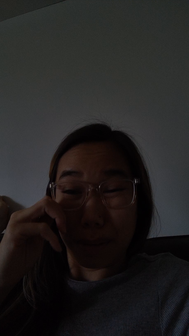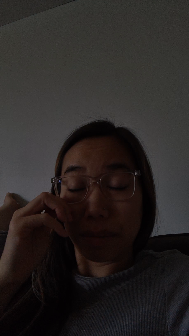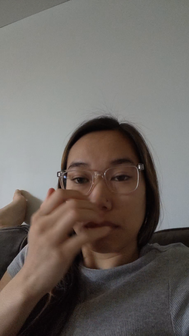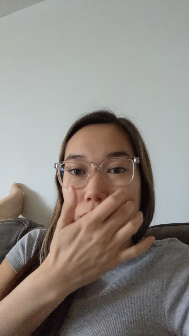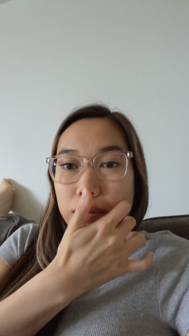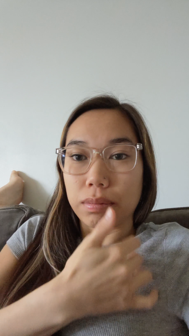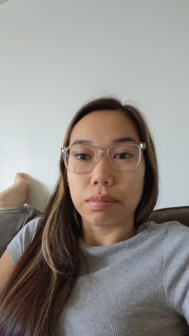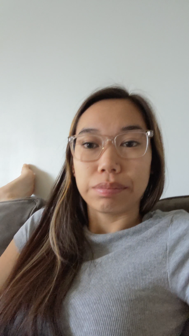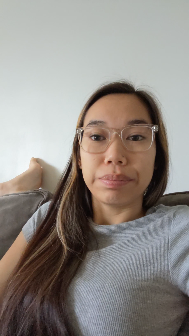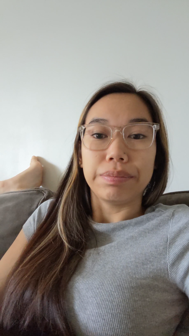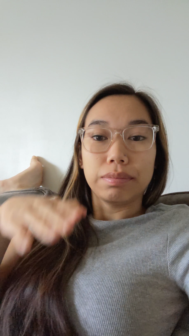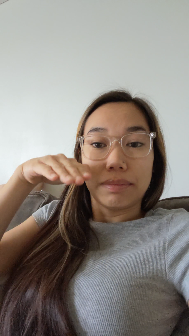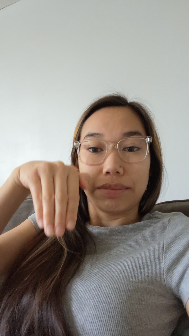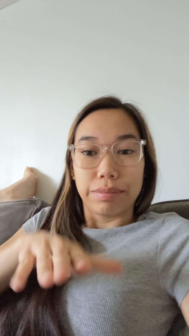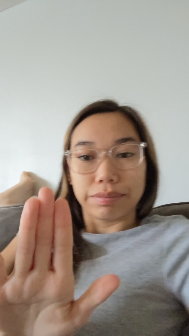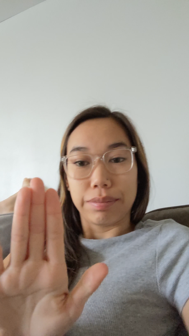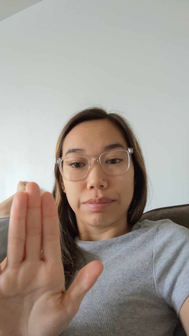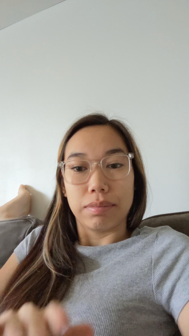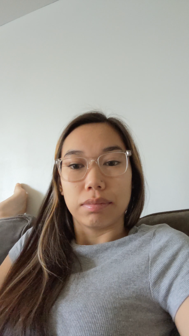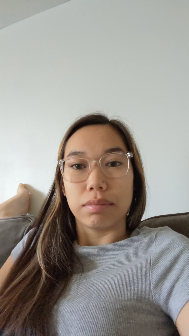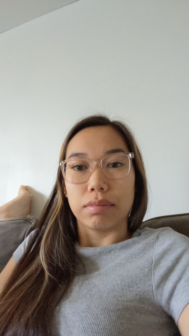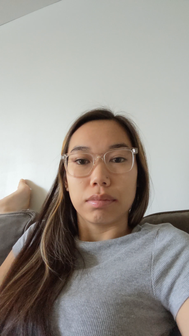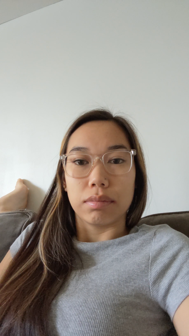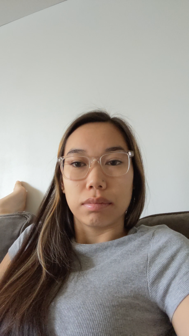enter